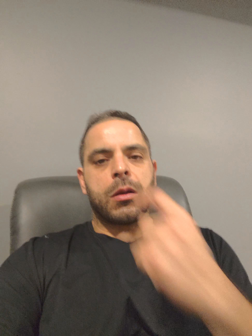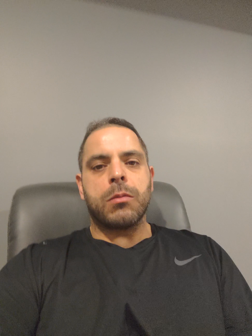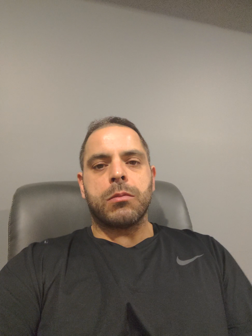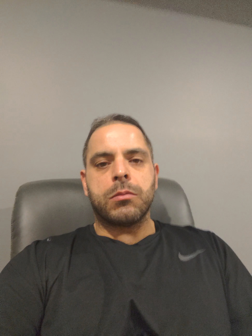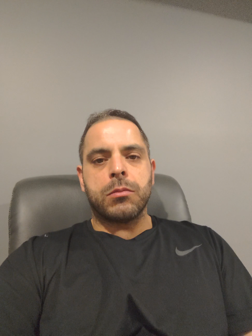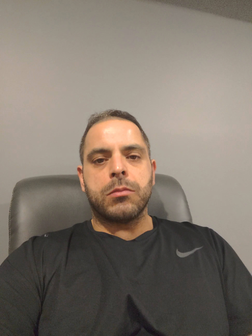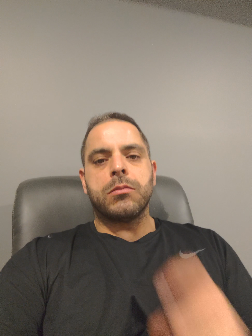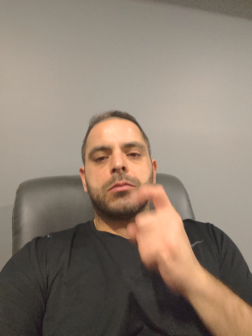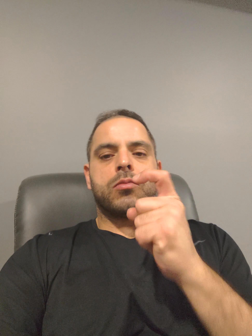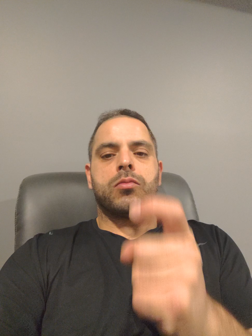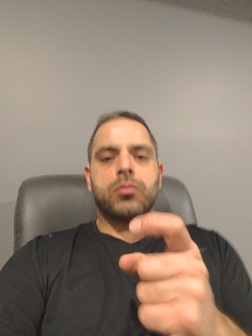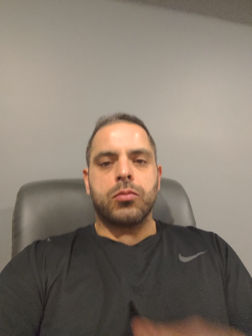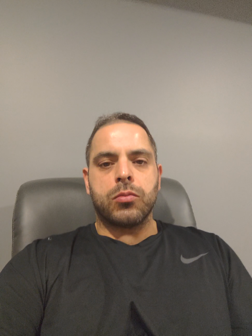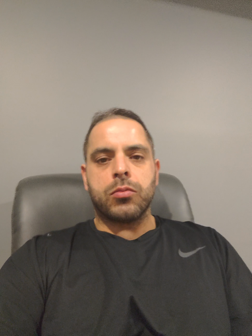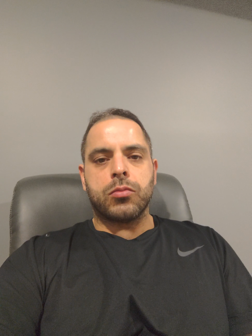gift